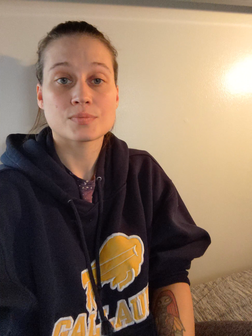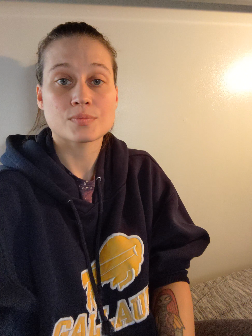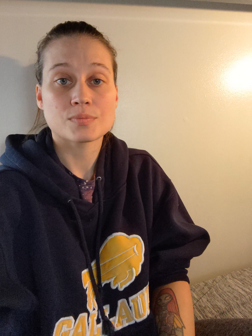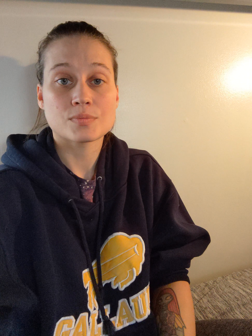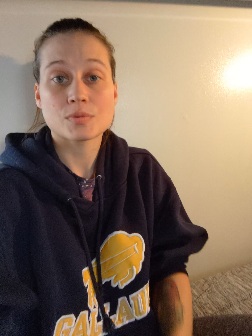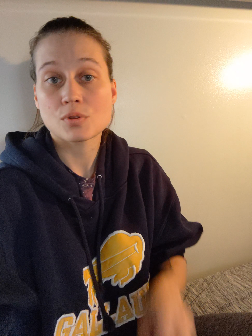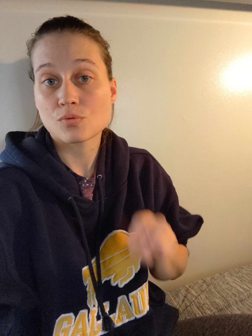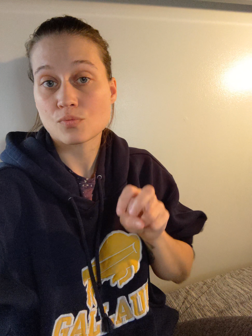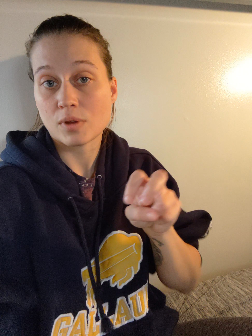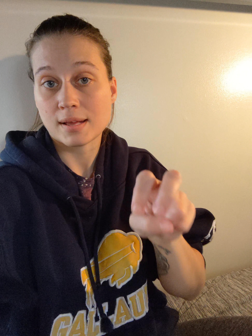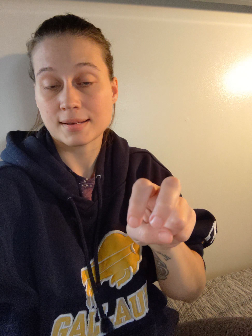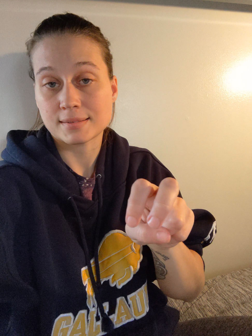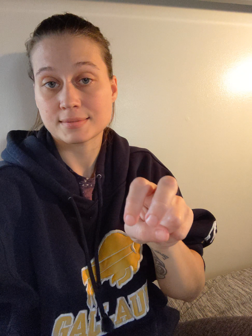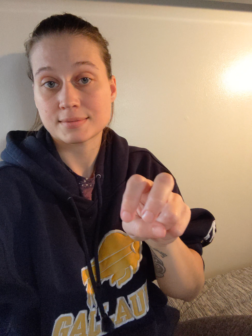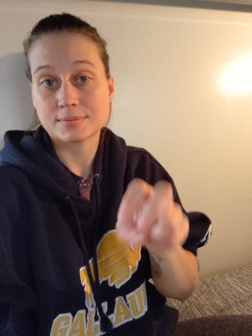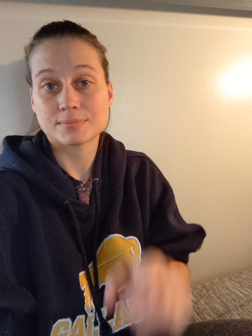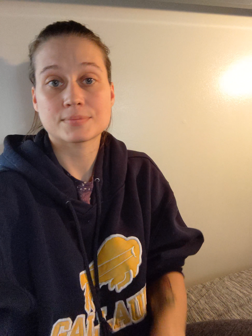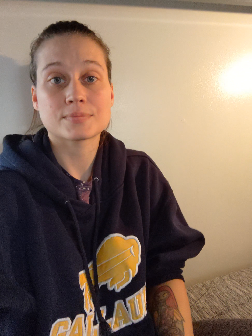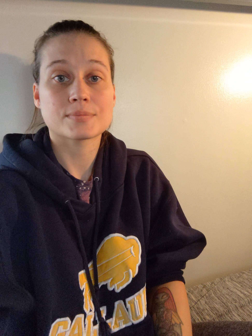ride